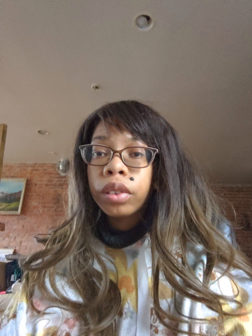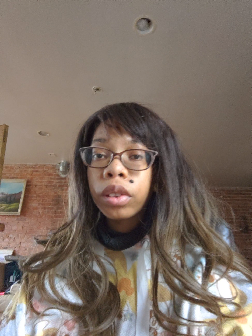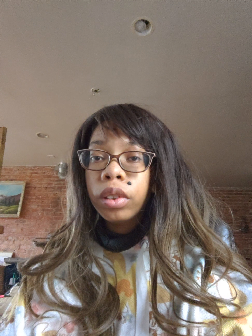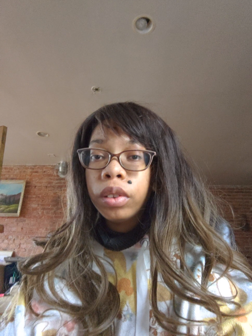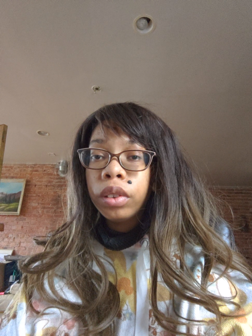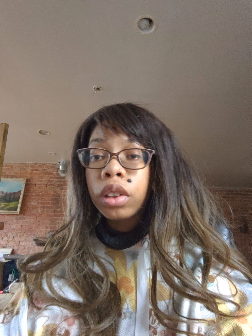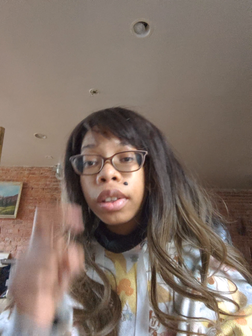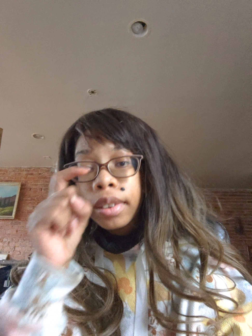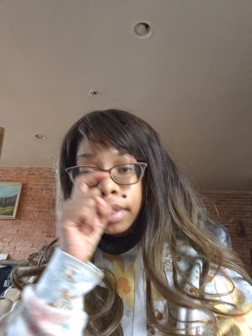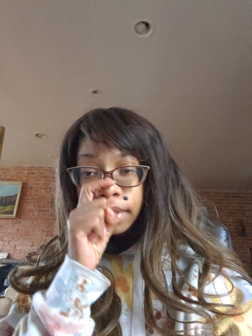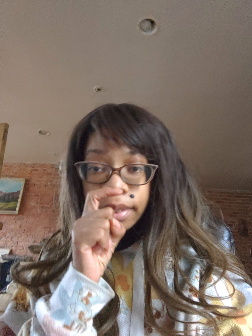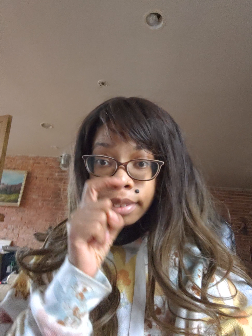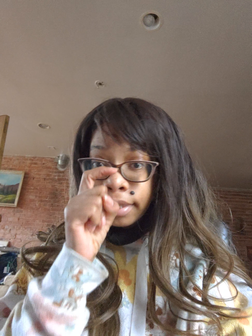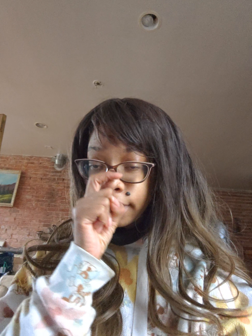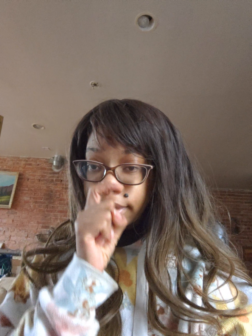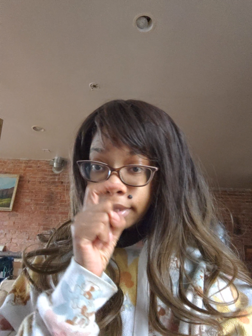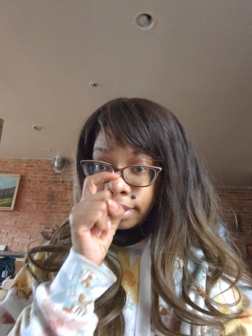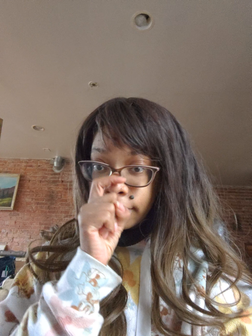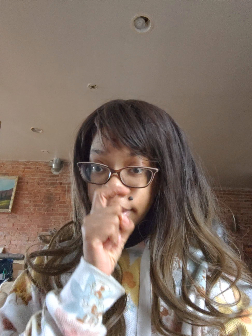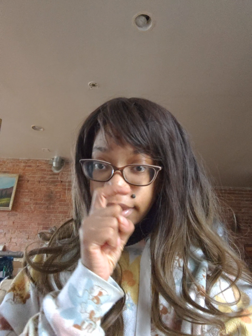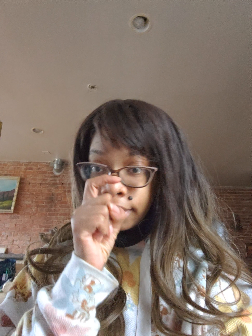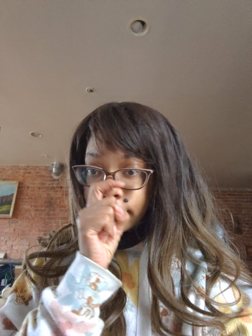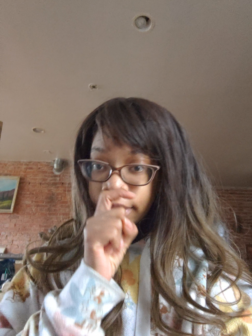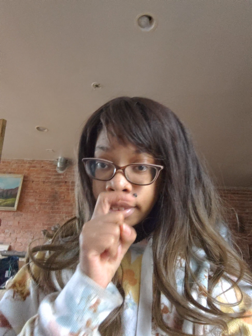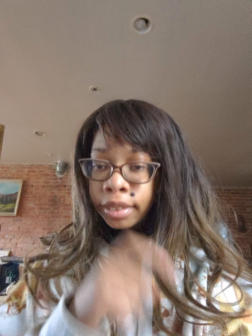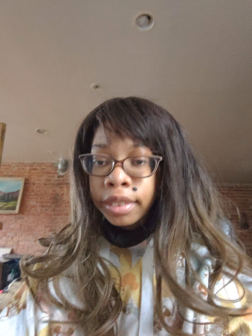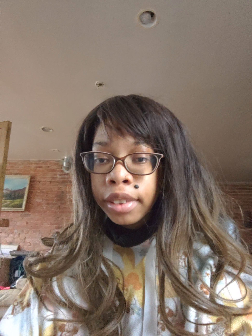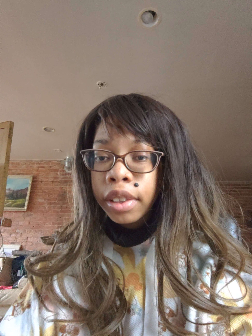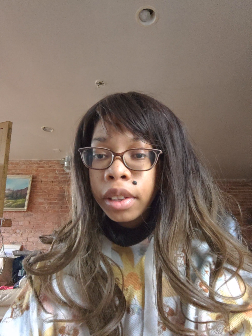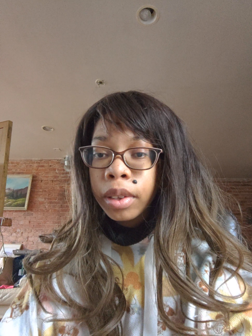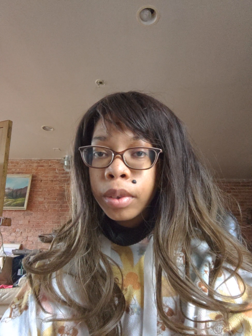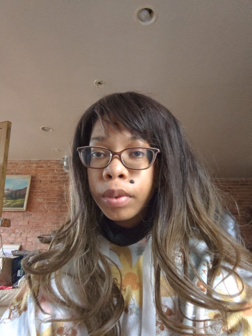doll